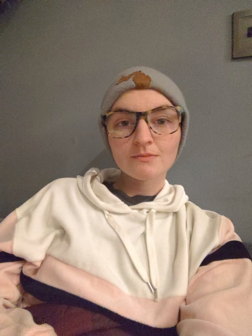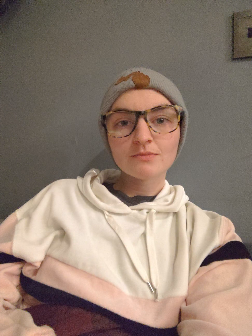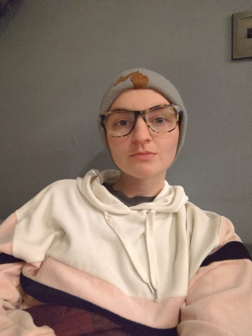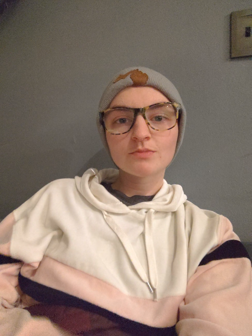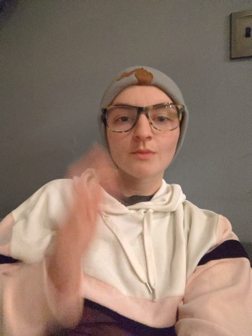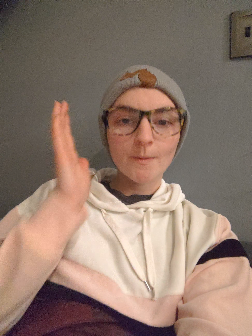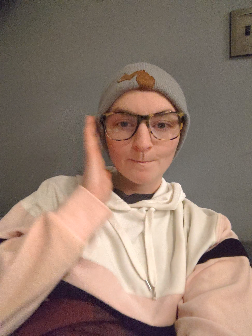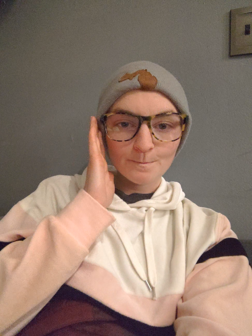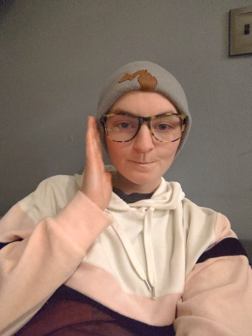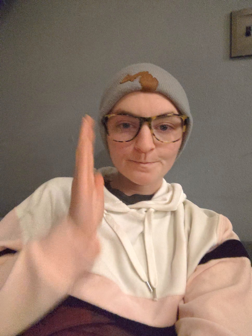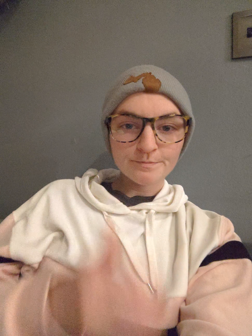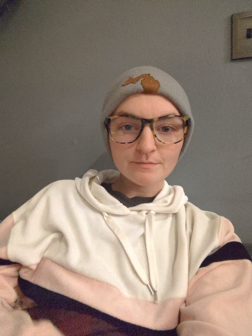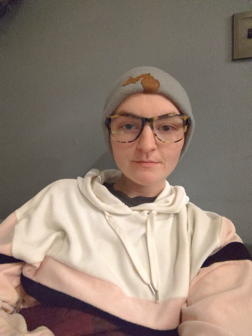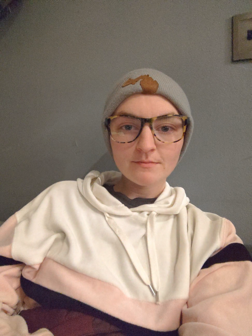bed